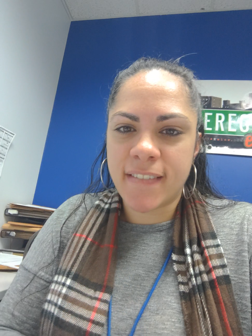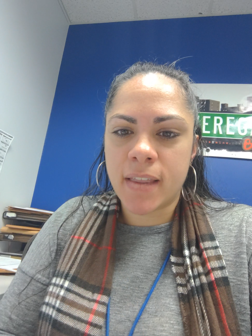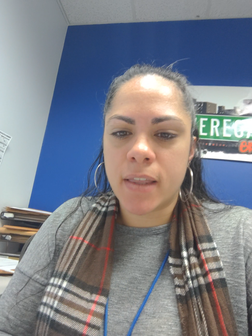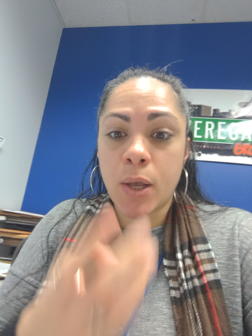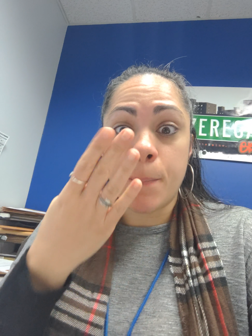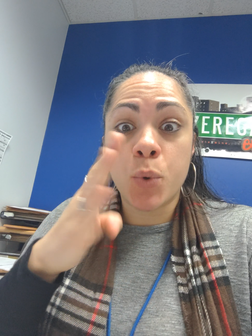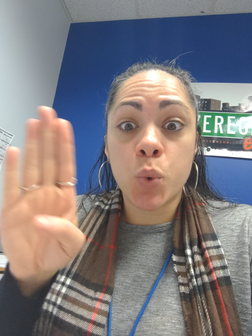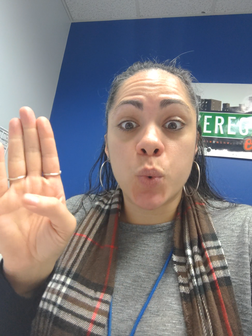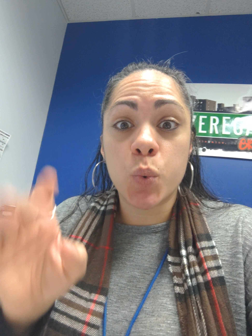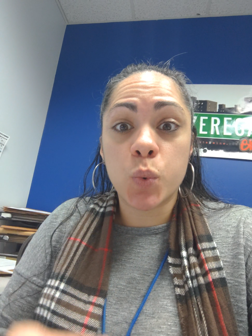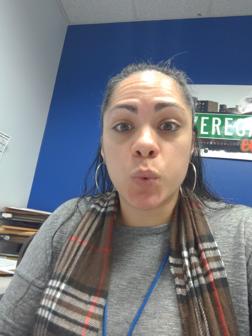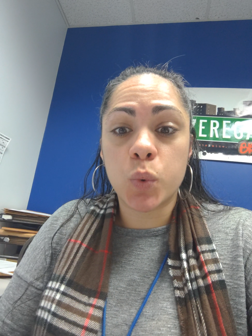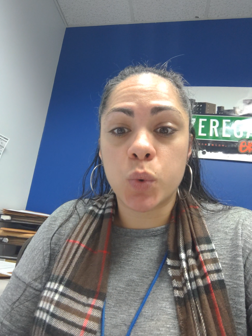blue